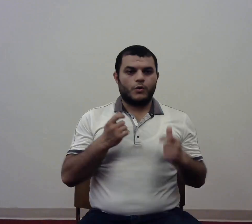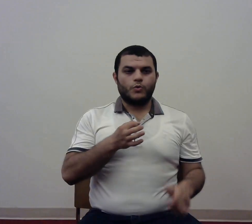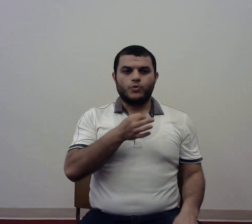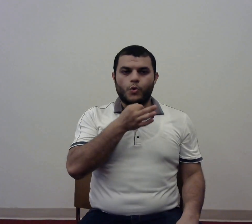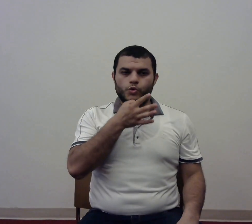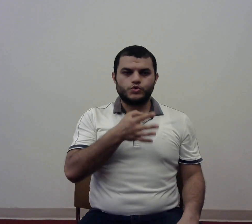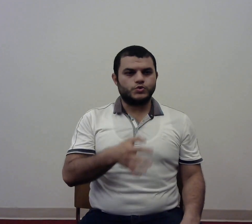xoşu gəlmək